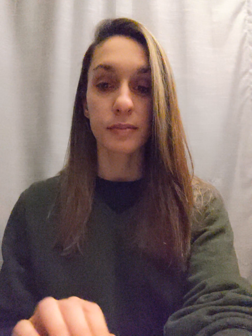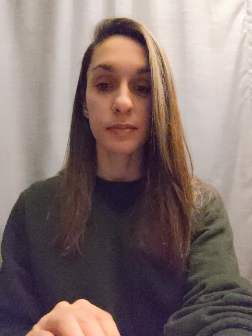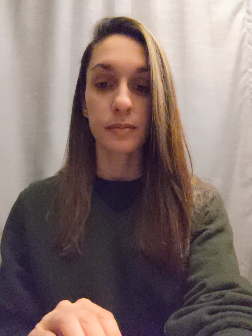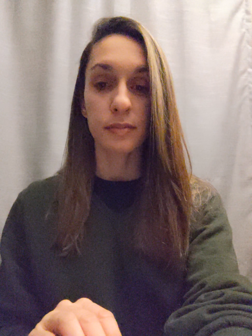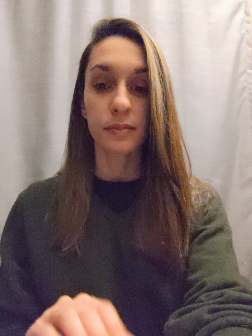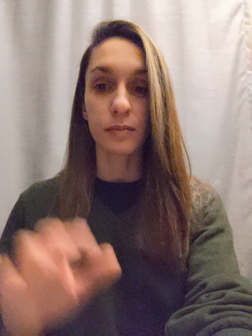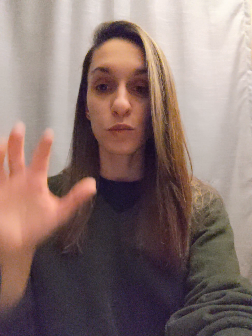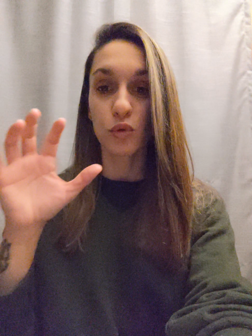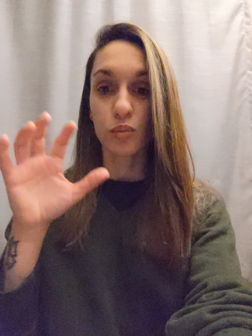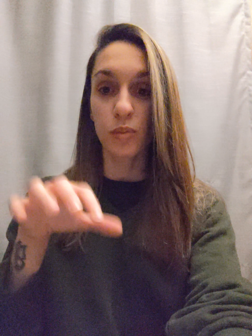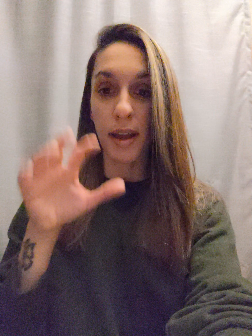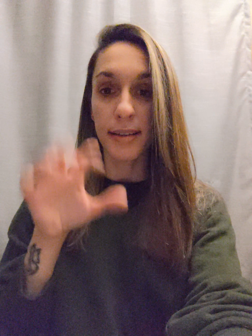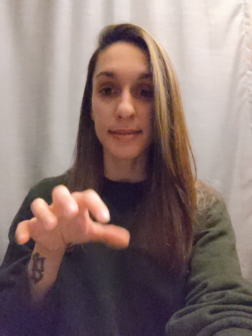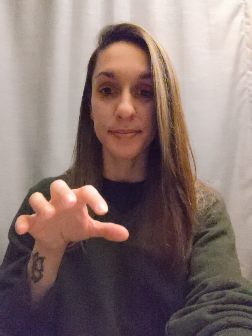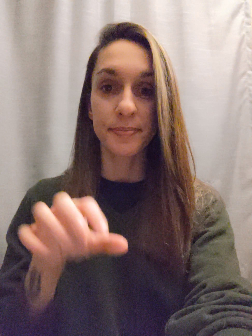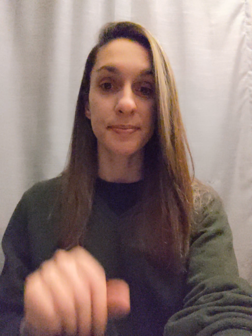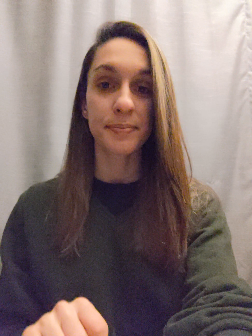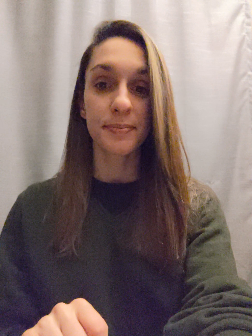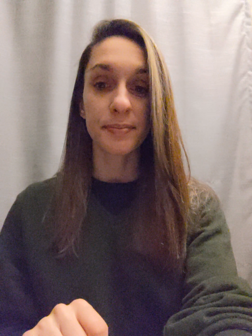rain